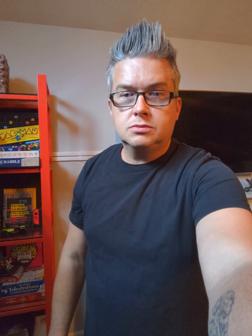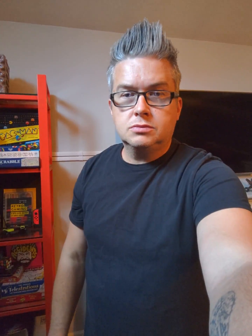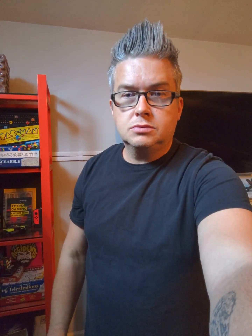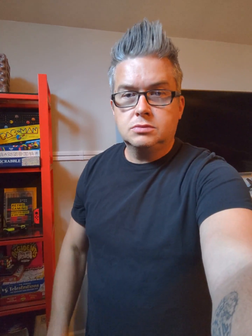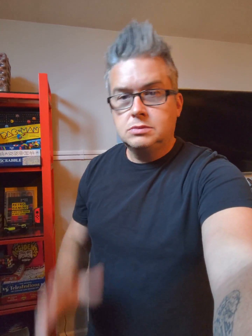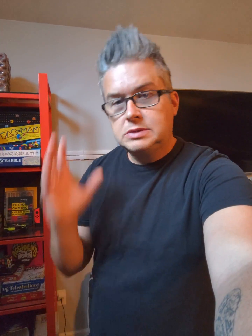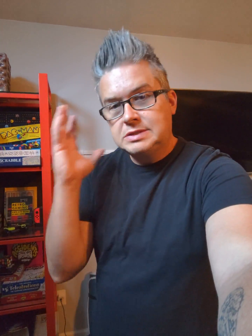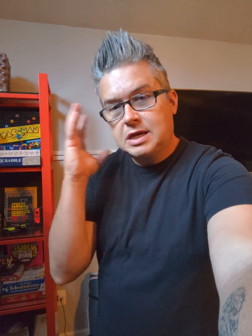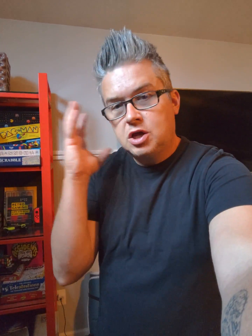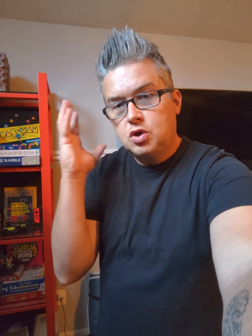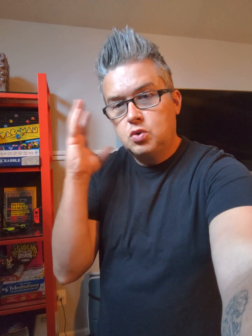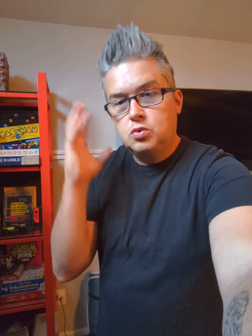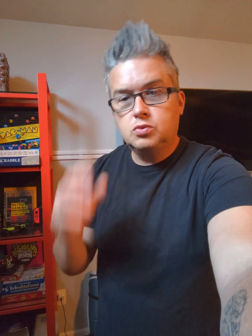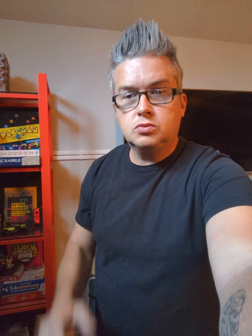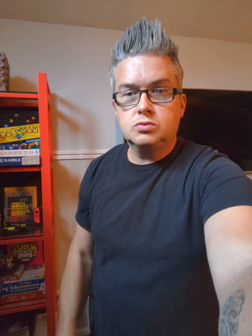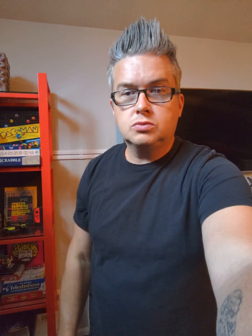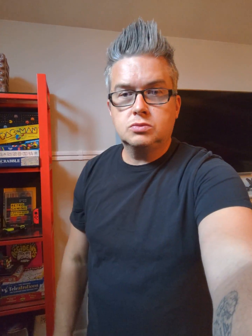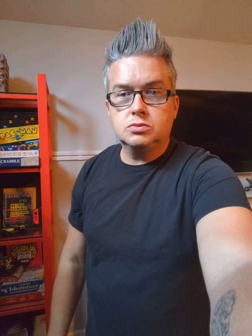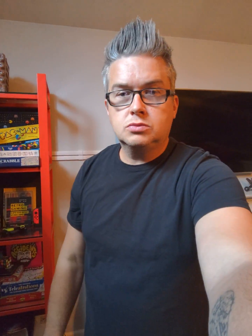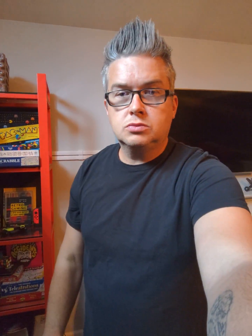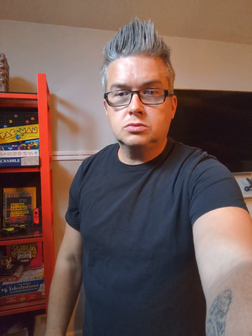pillow